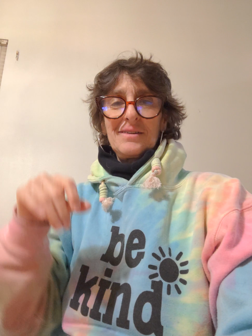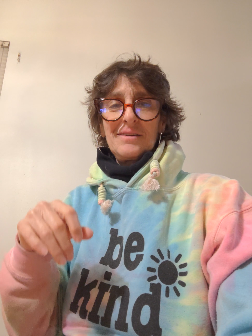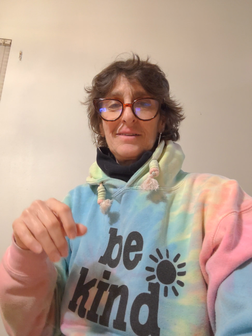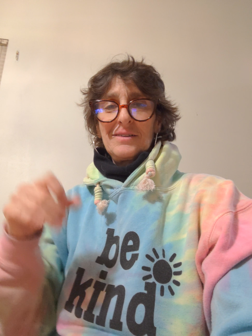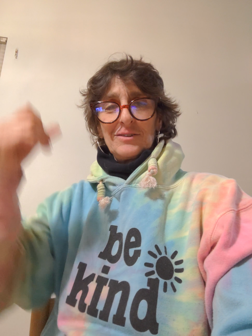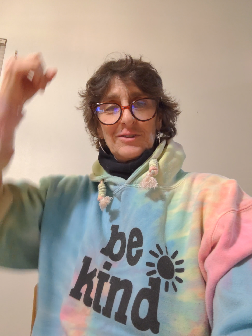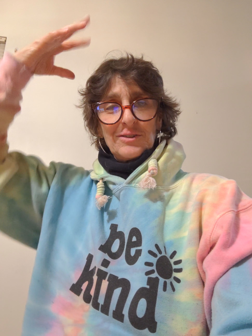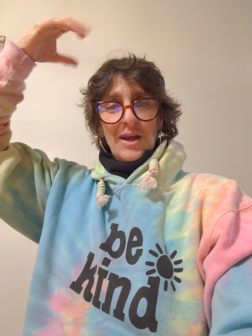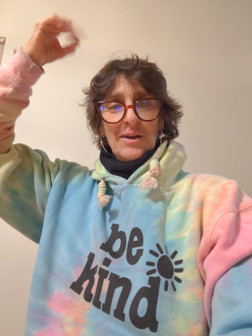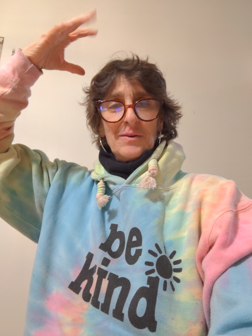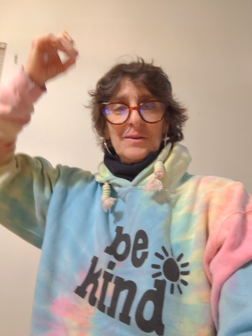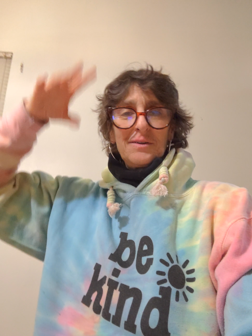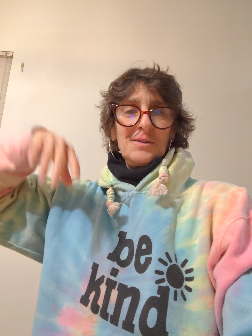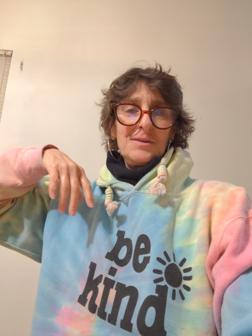shower